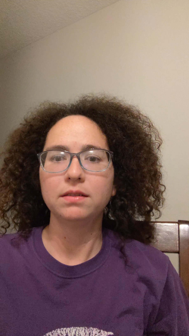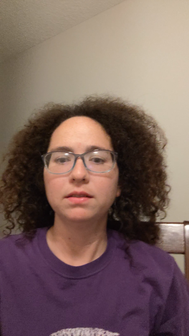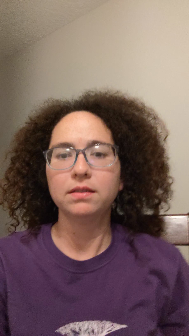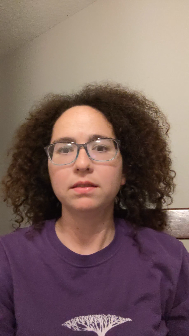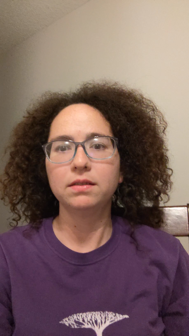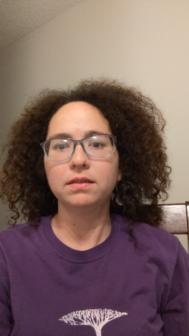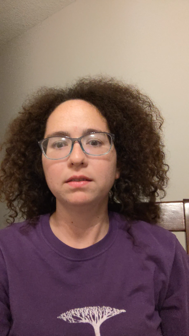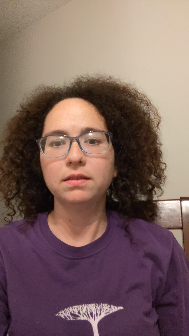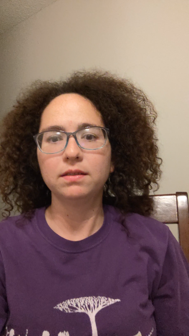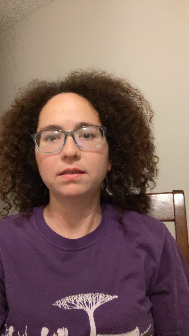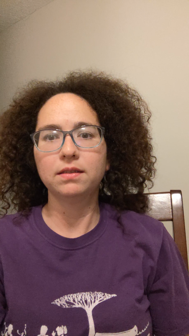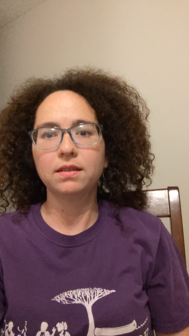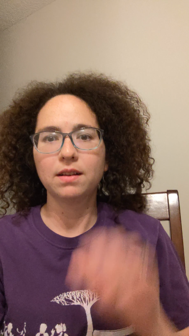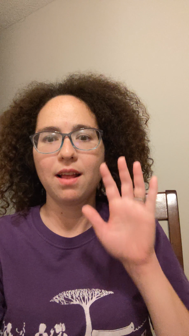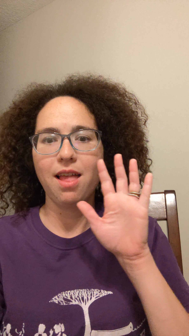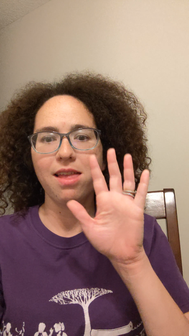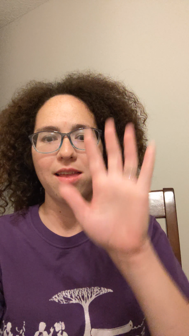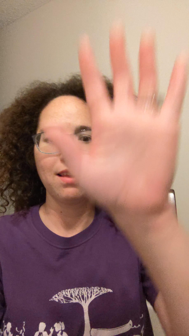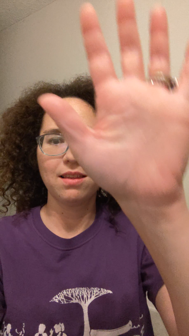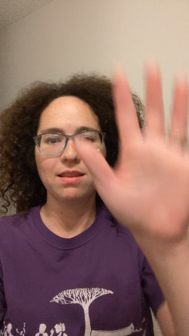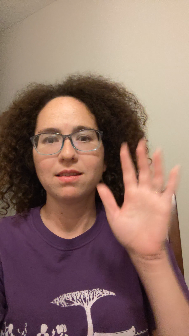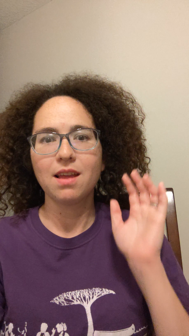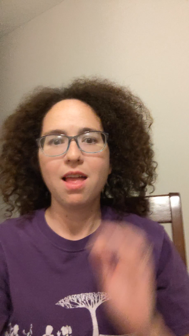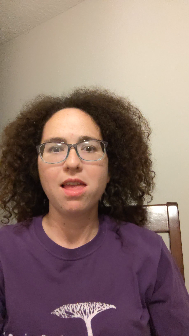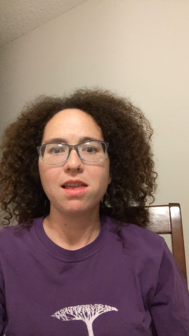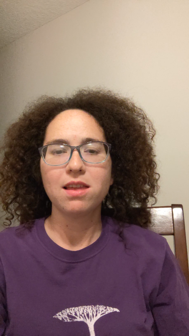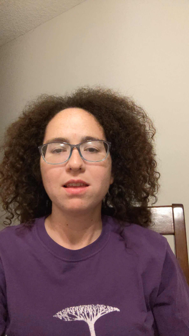give me five